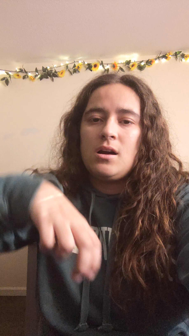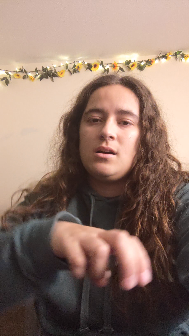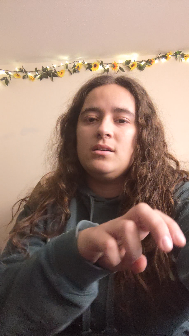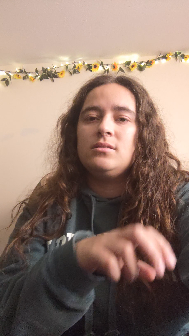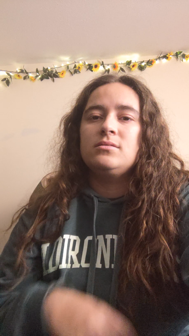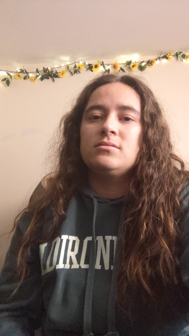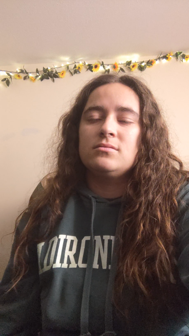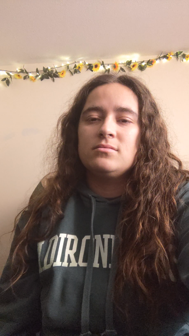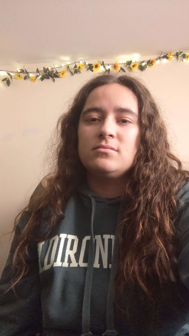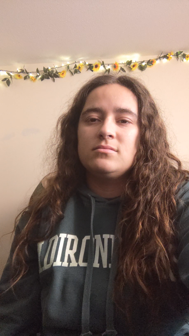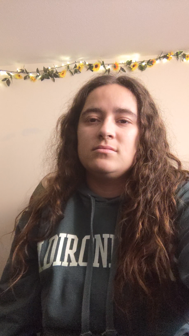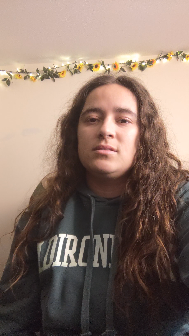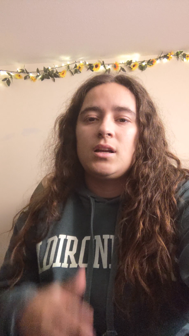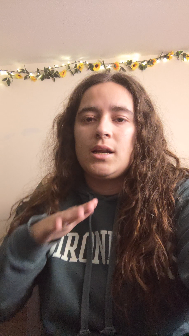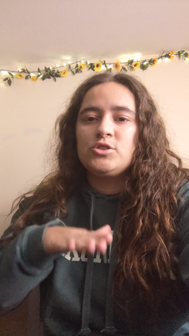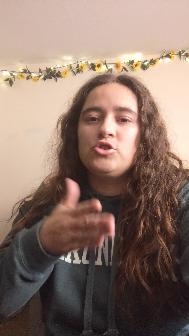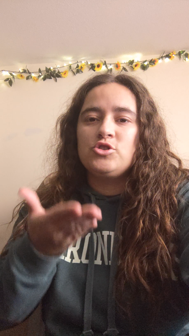kitchen